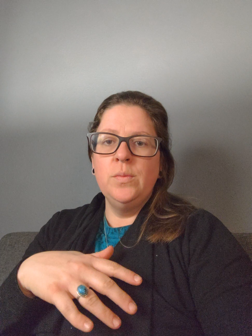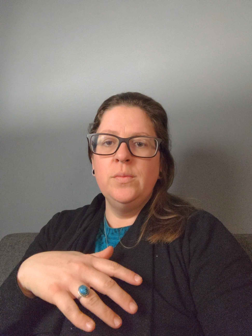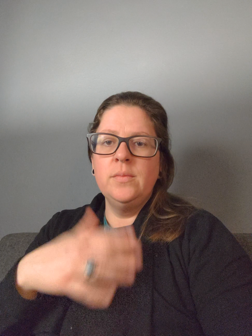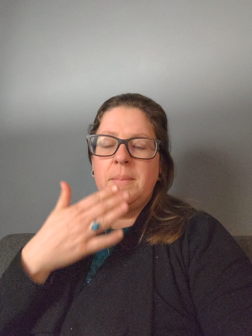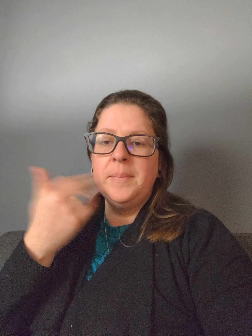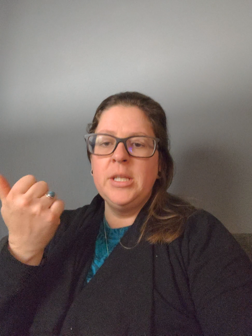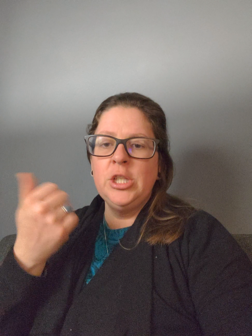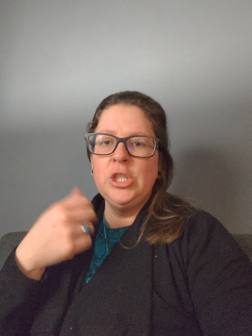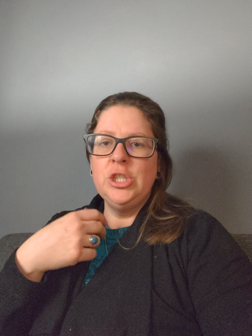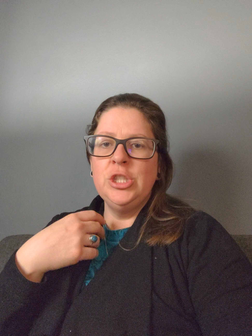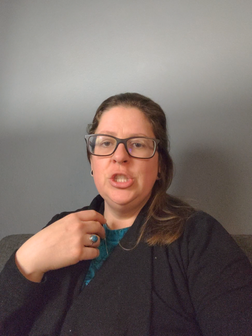better